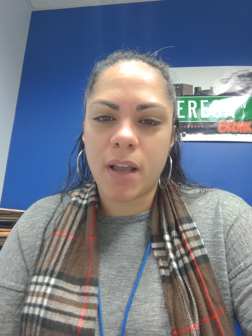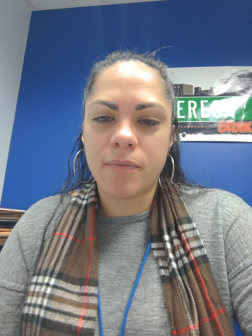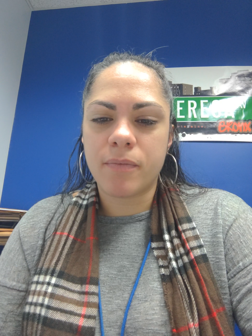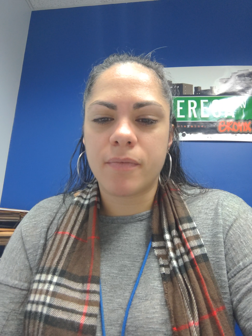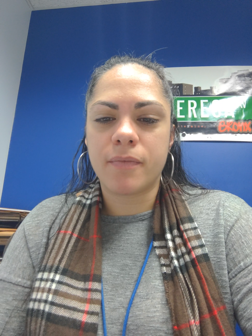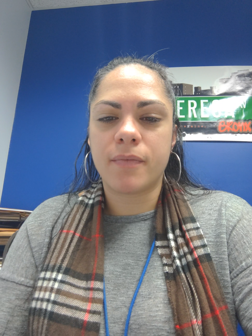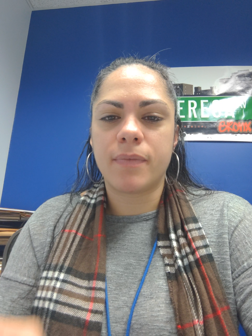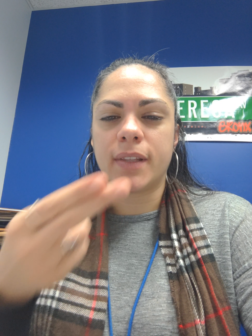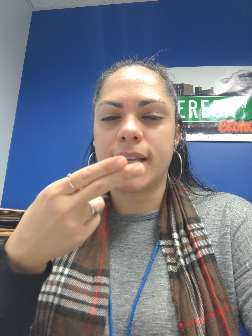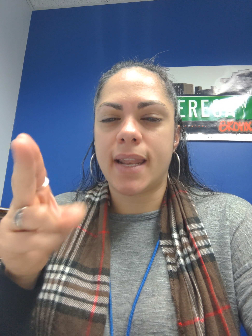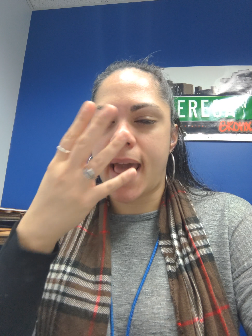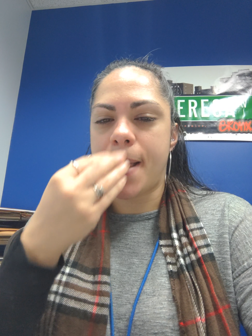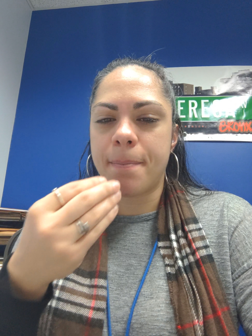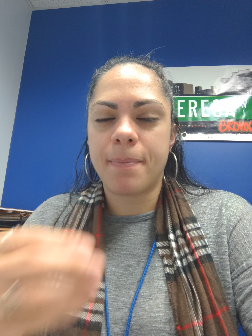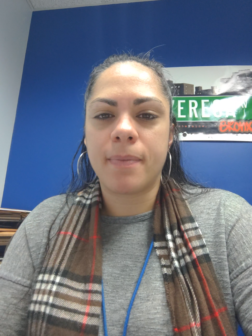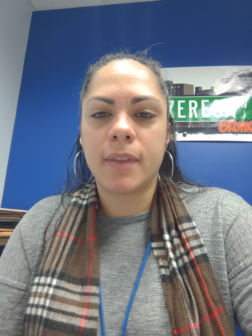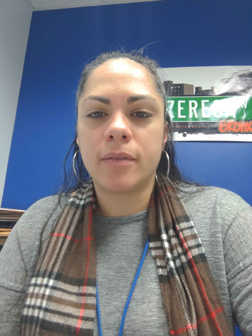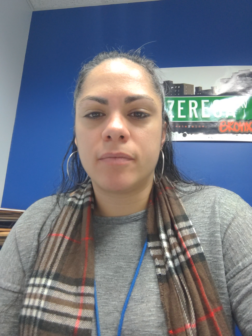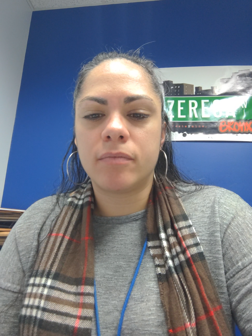nap